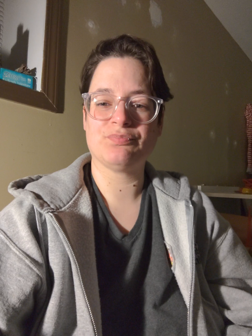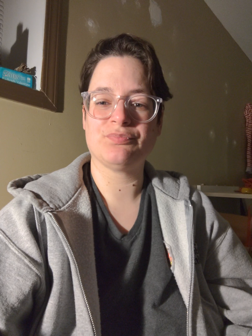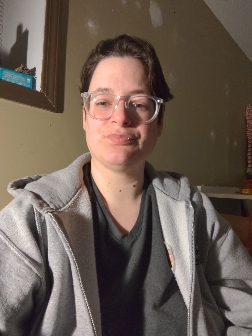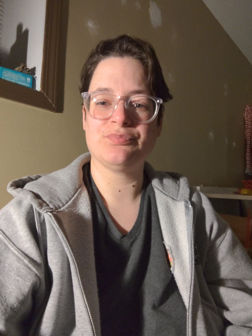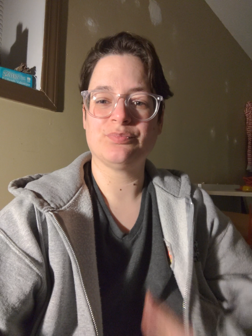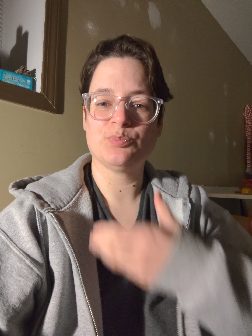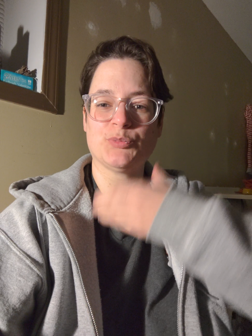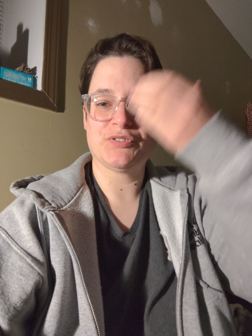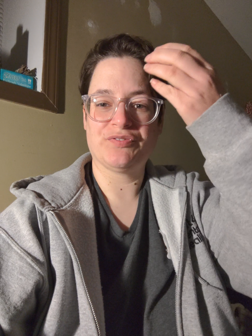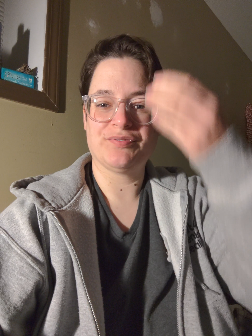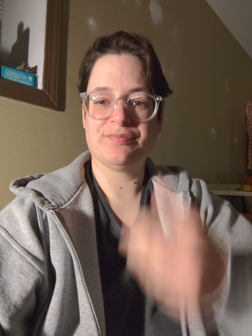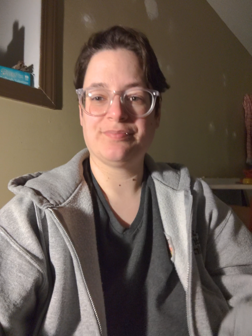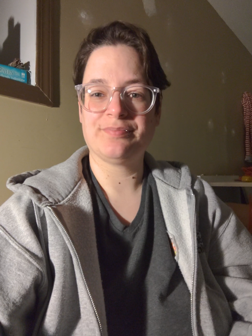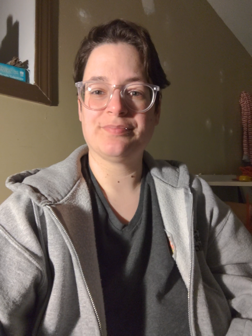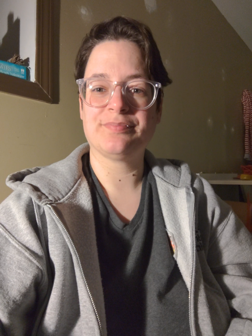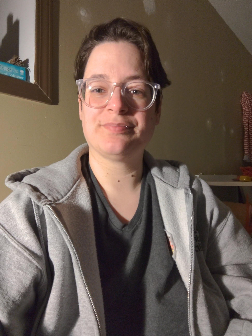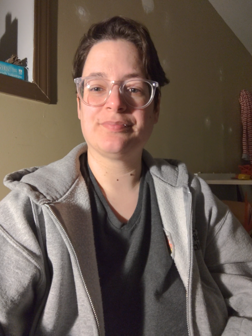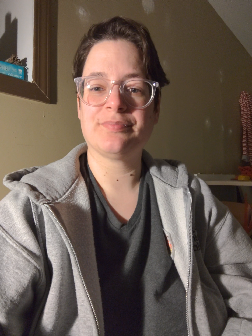giraffe